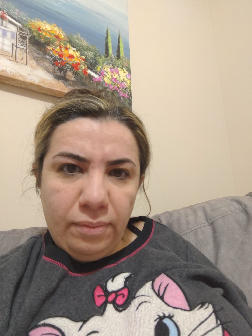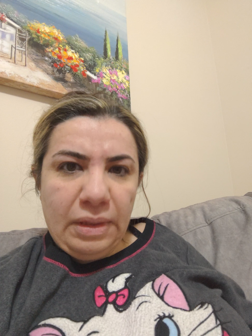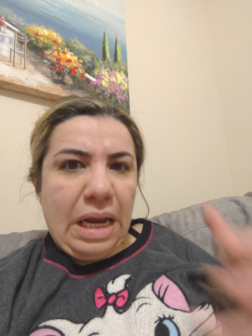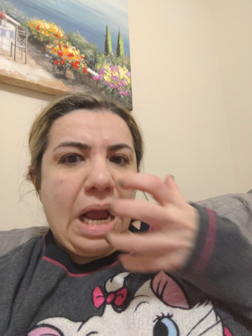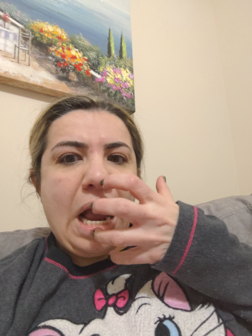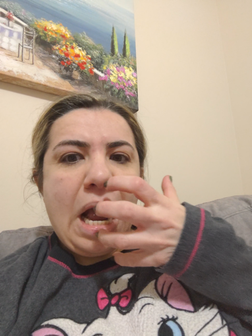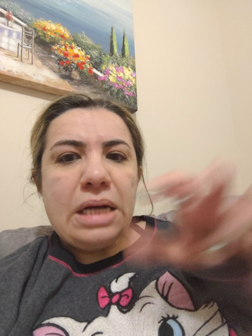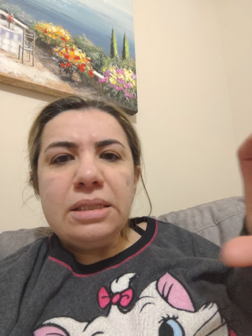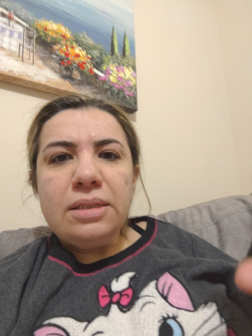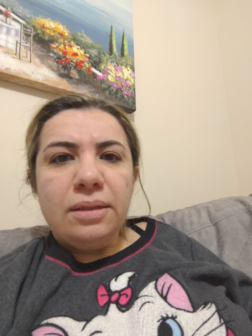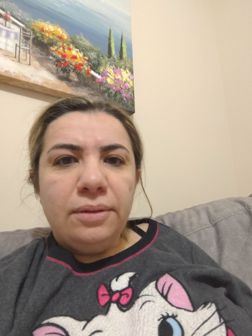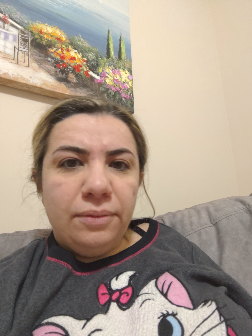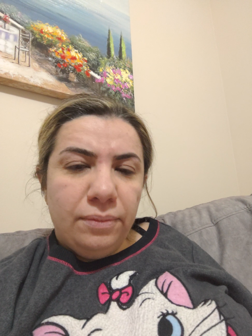hot